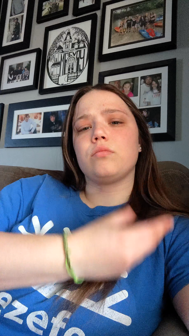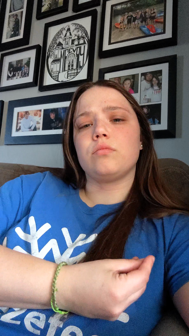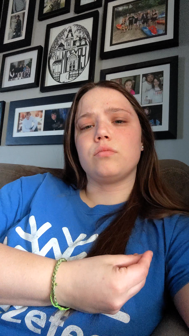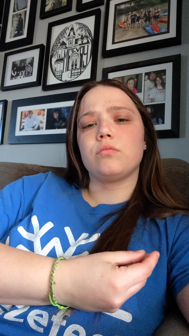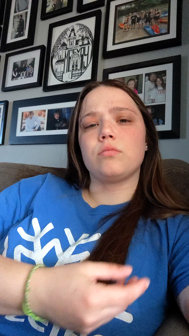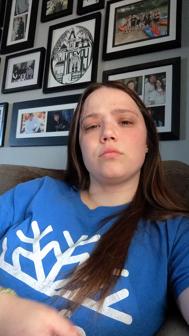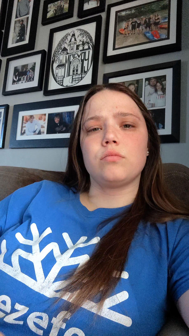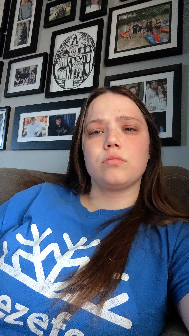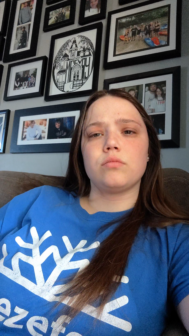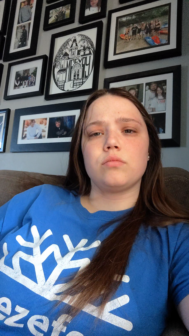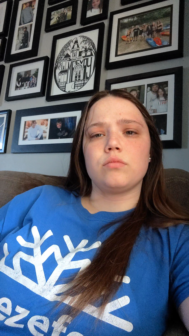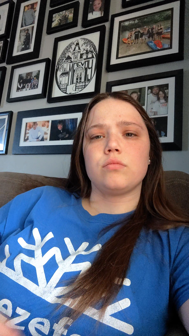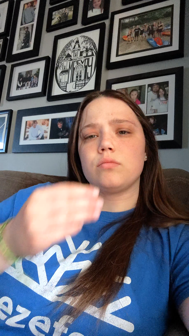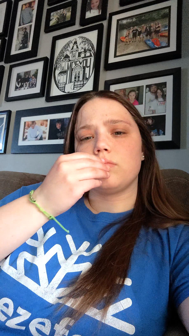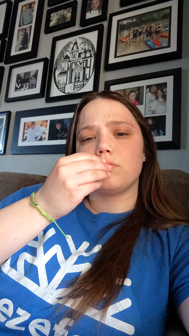eat